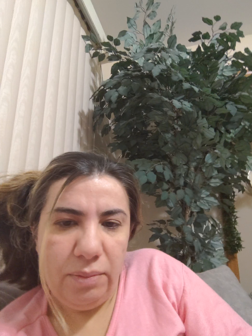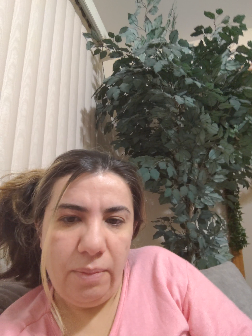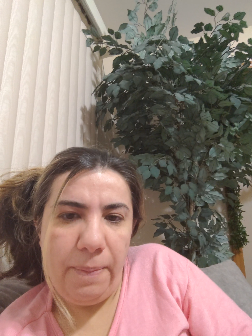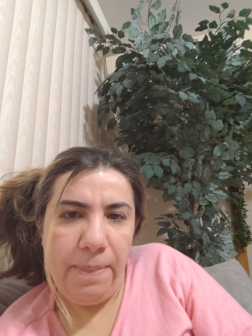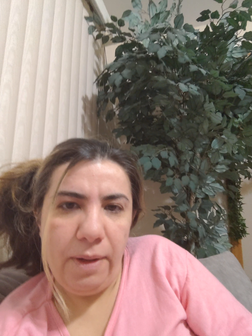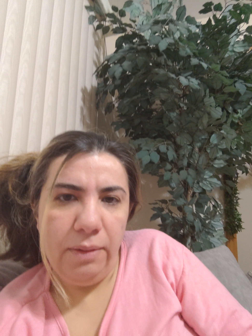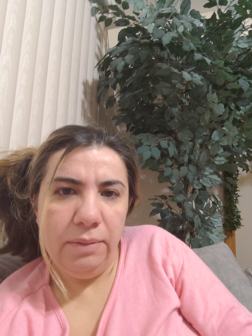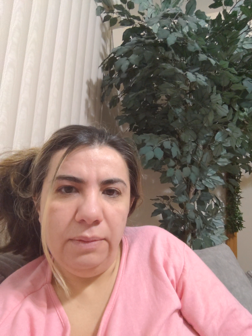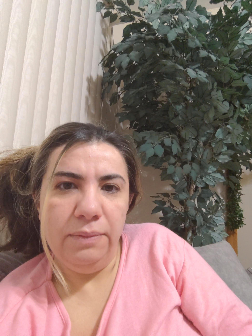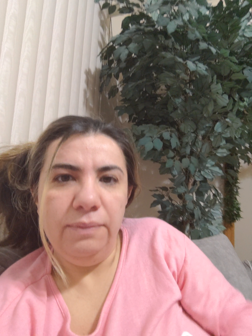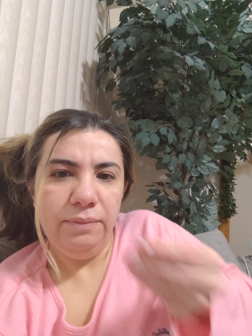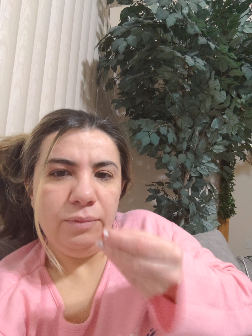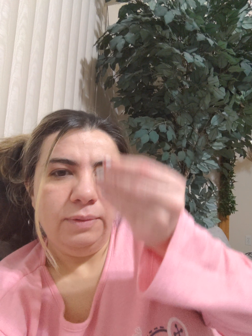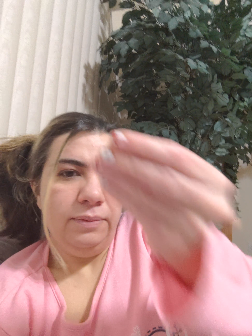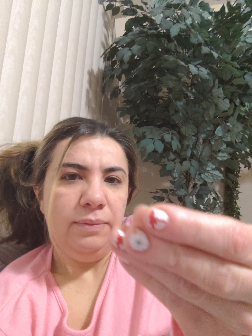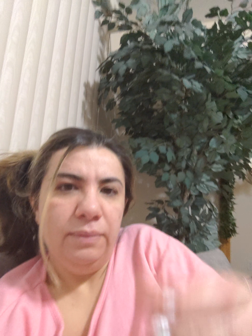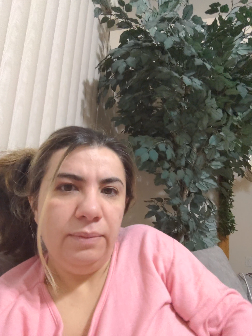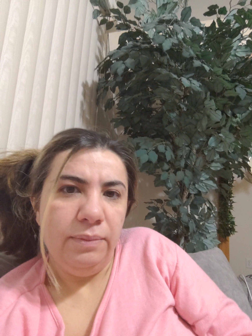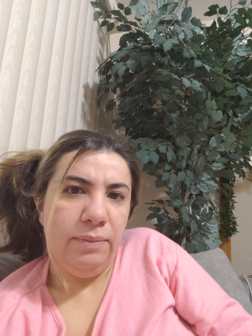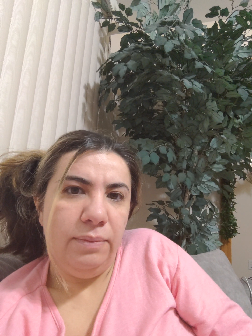give